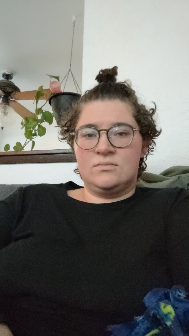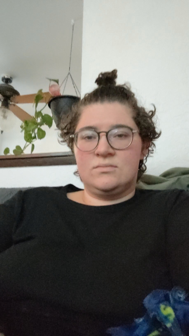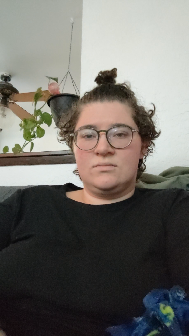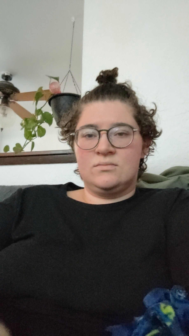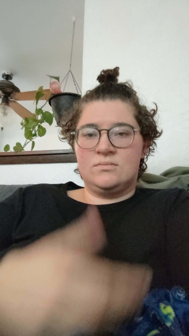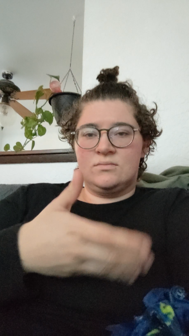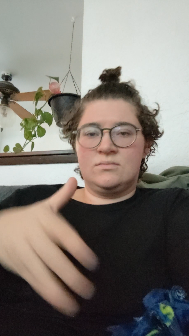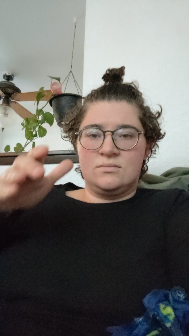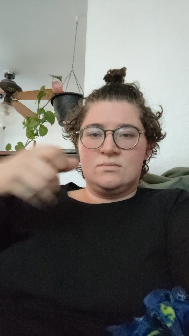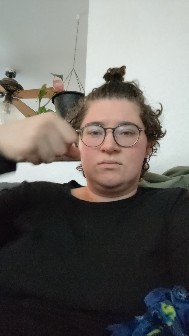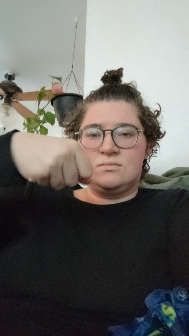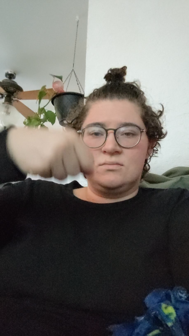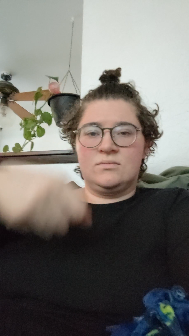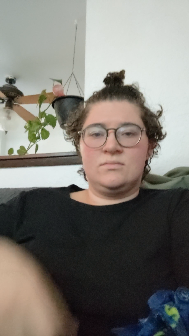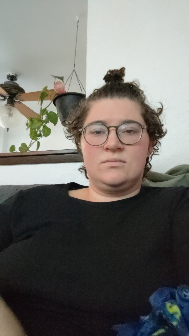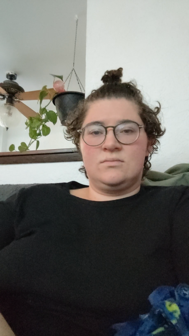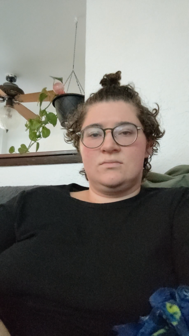basket